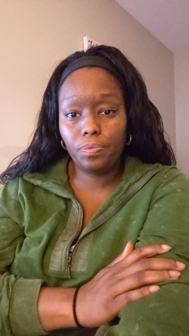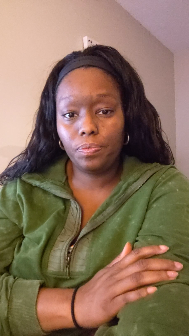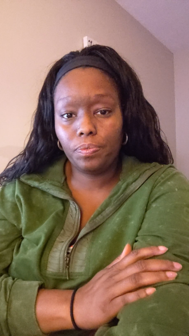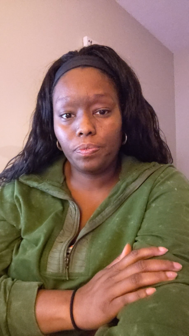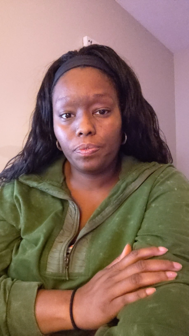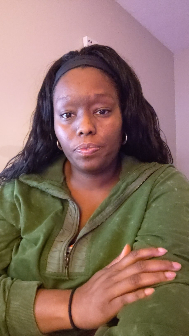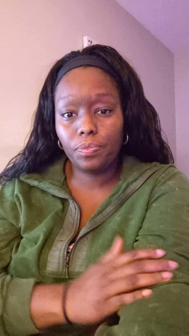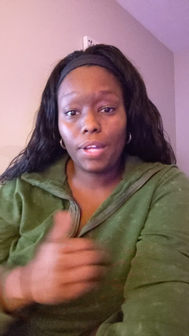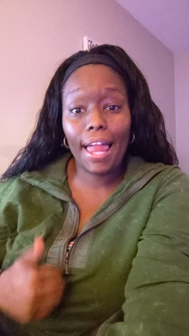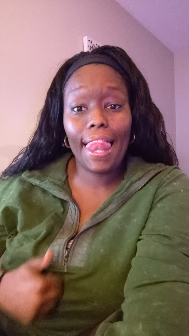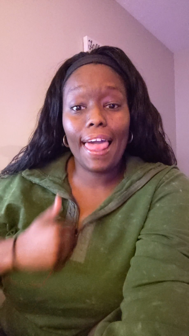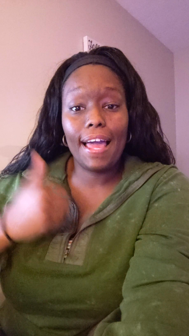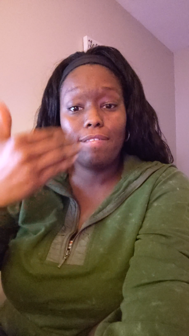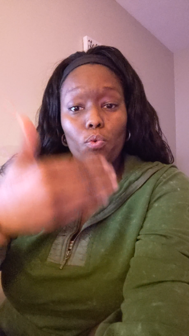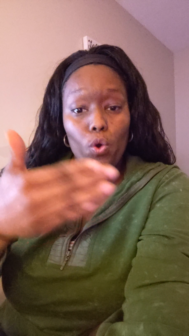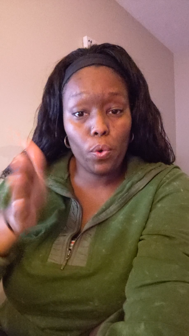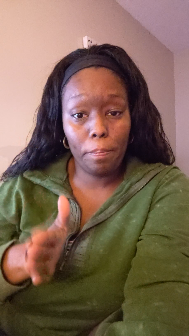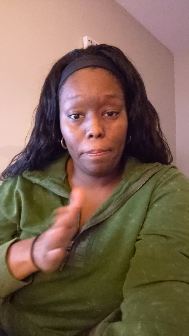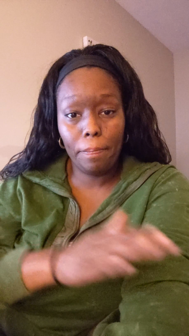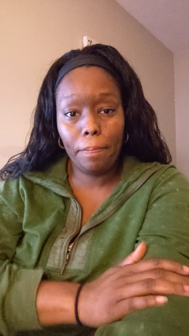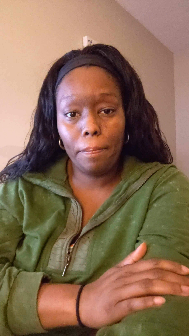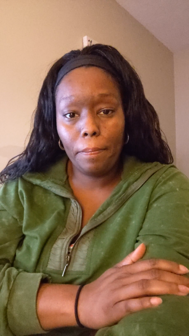living room